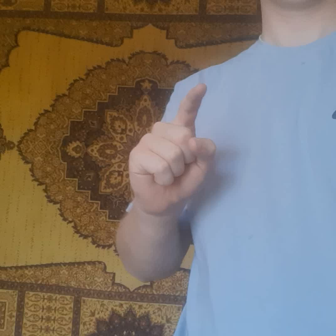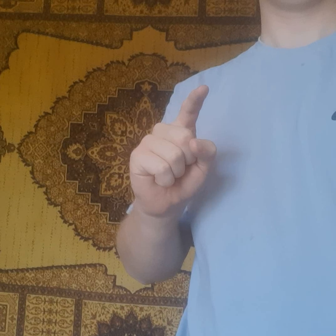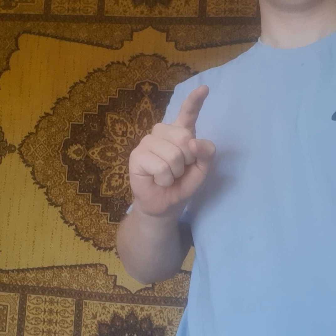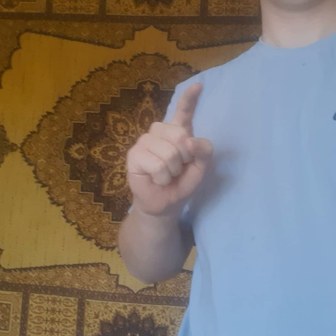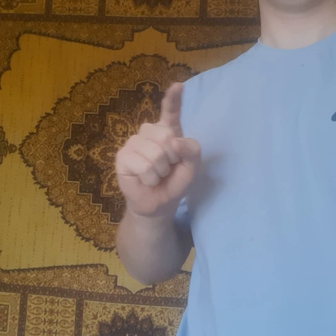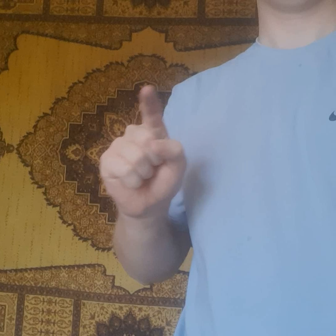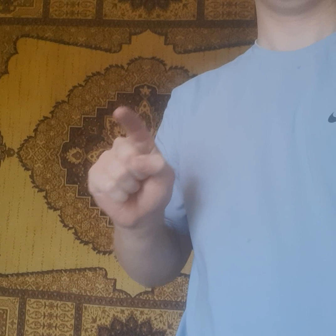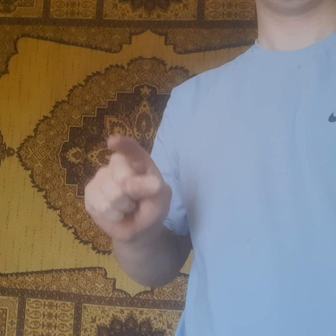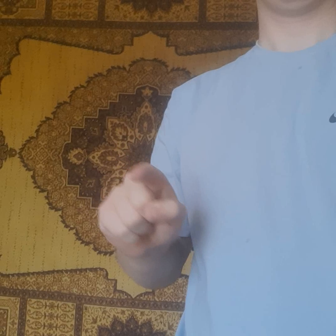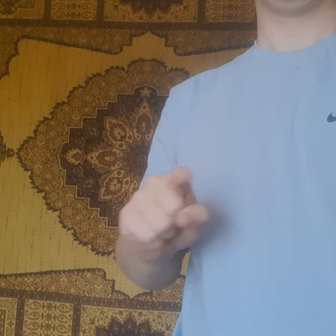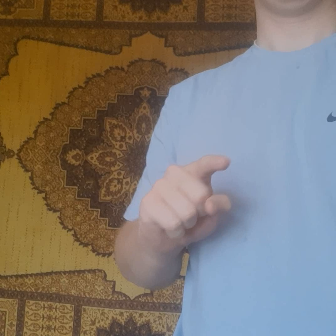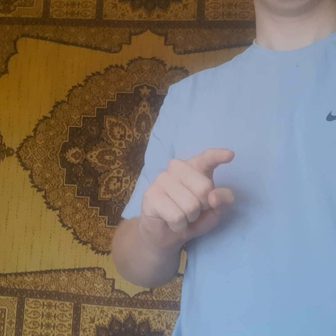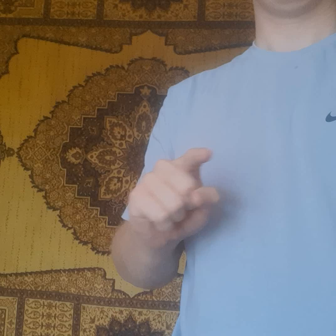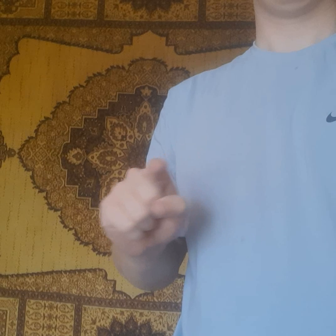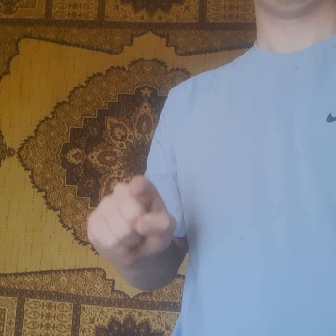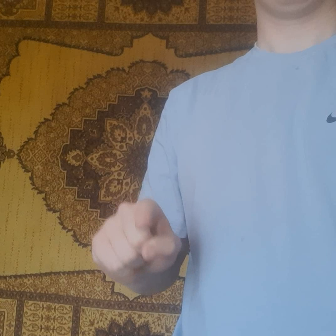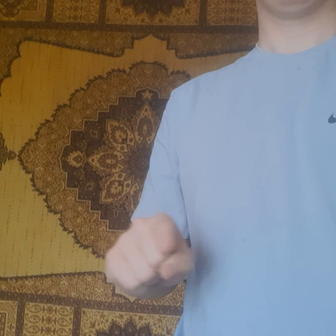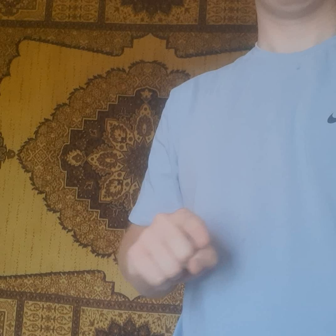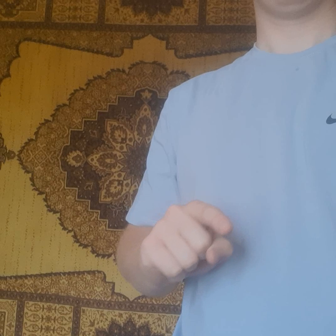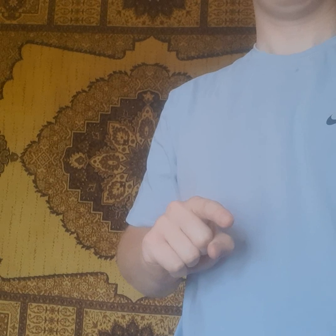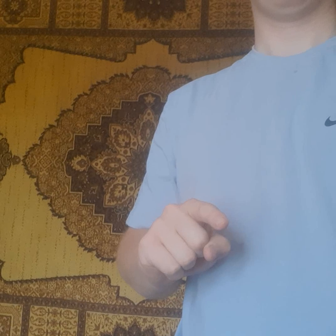З